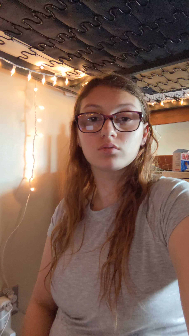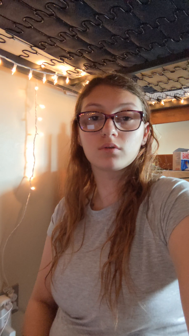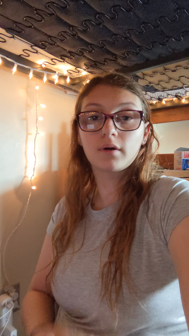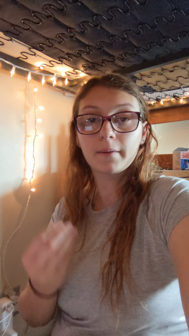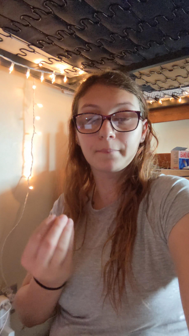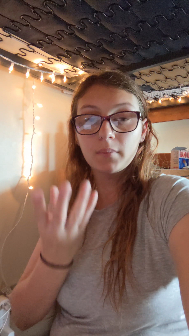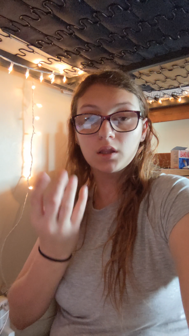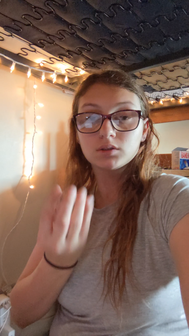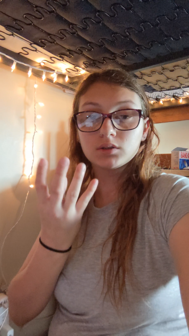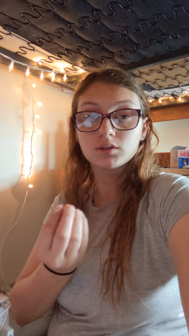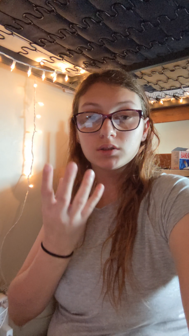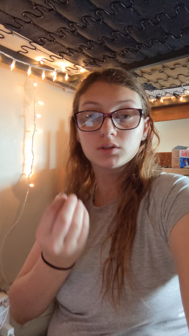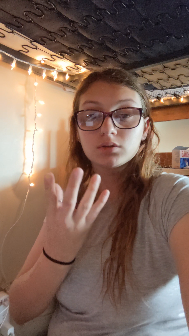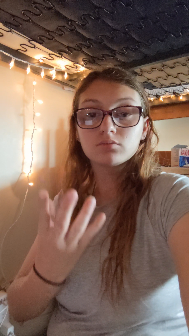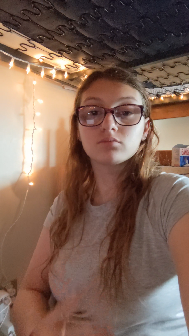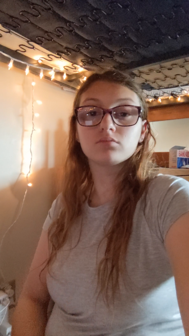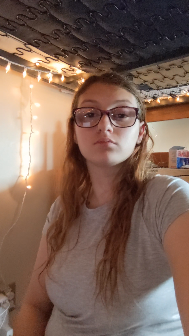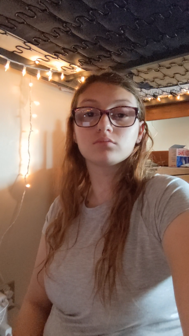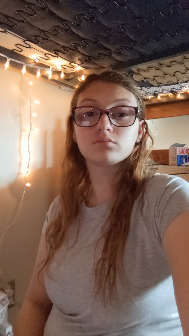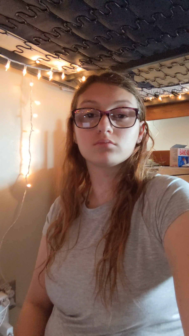plants